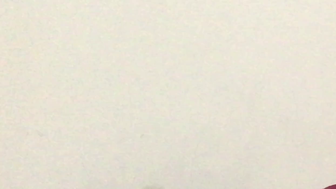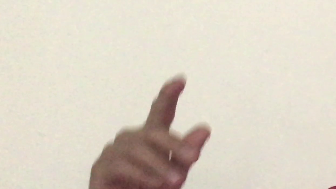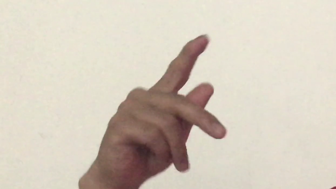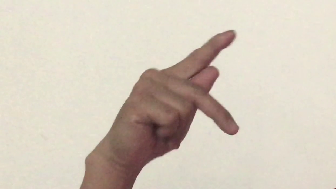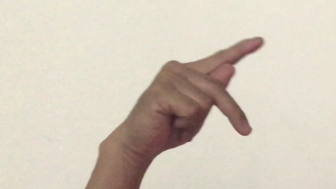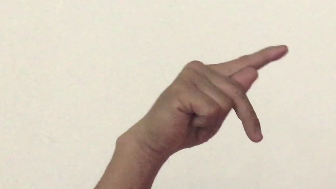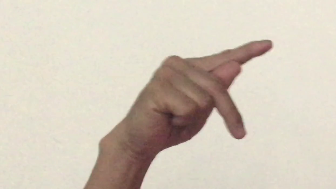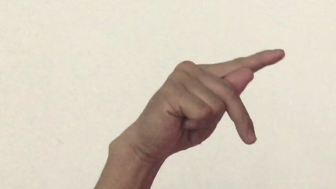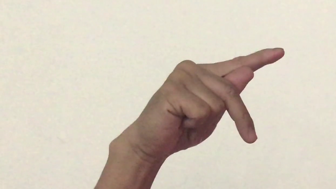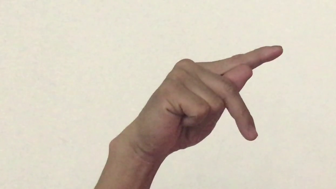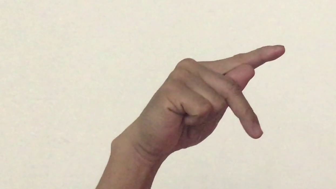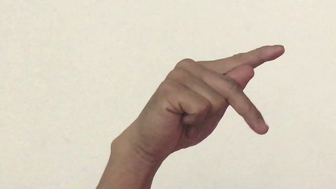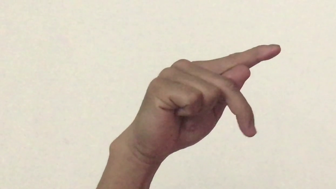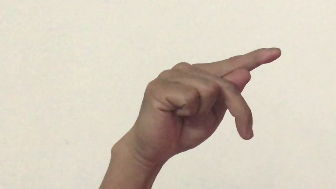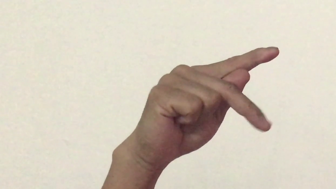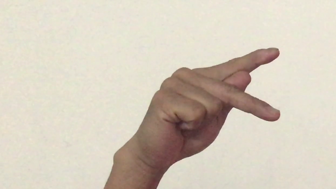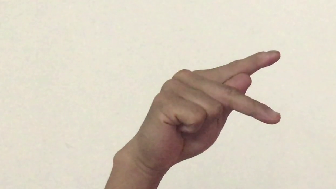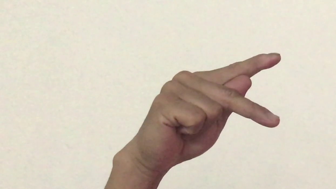ष